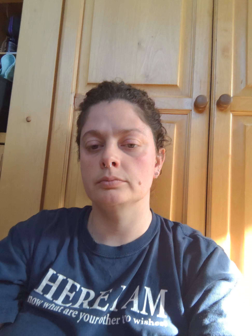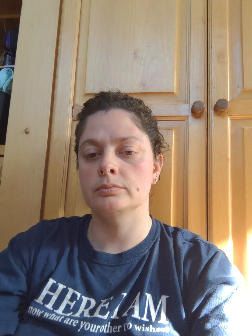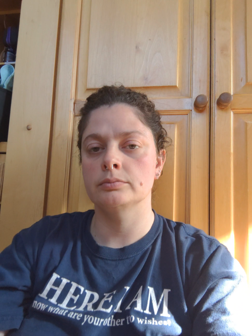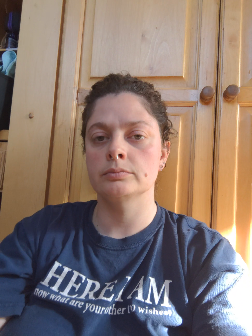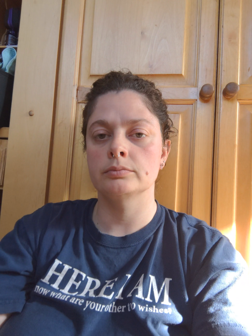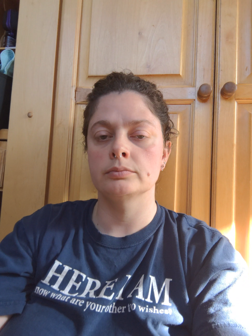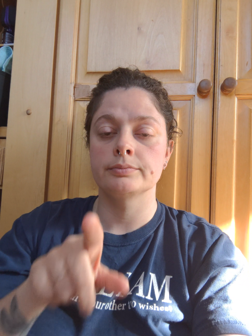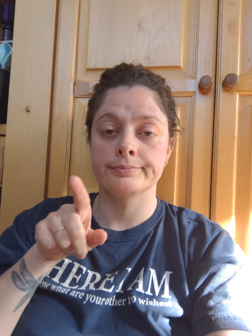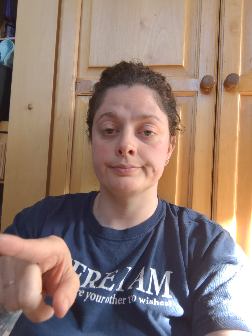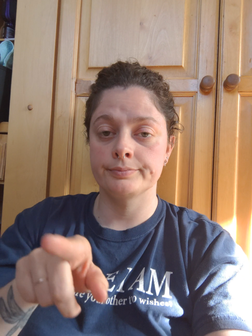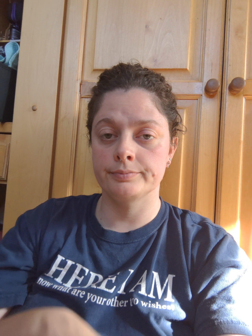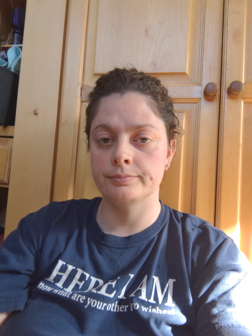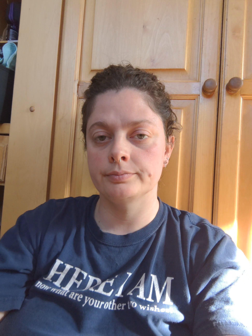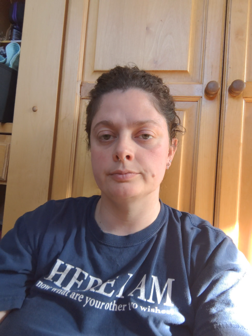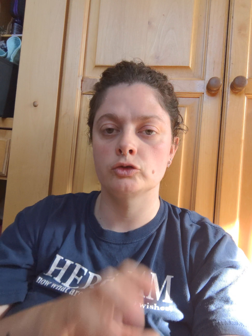he/she/it